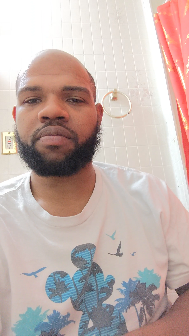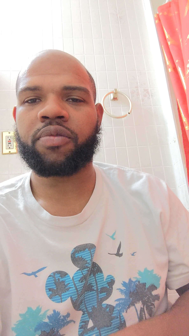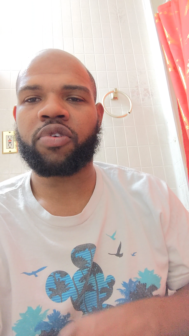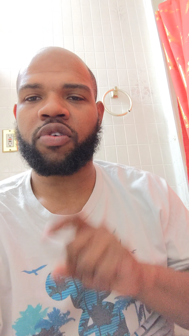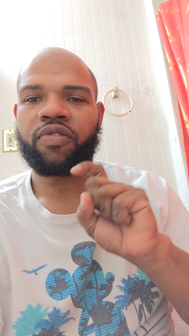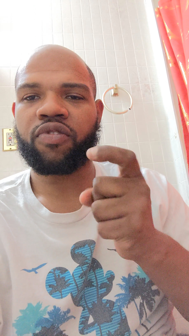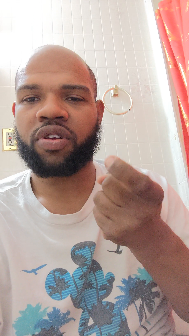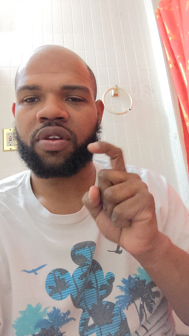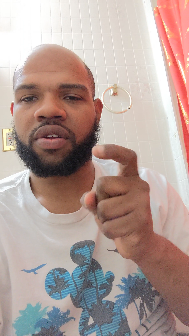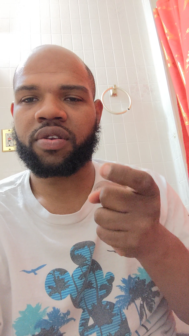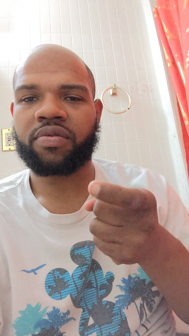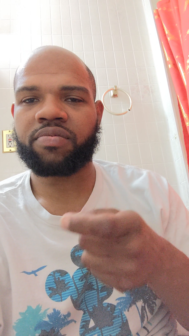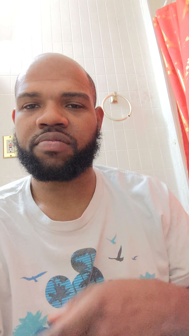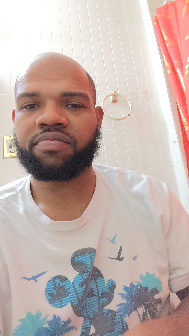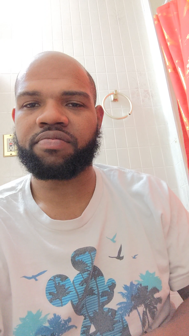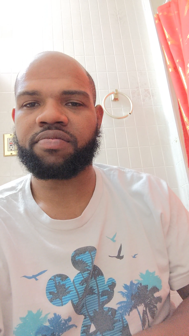friend